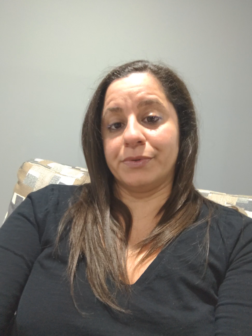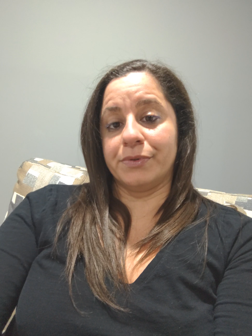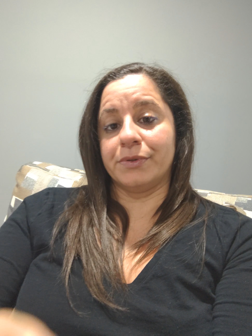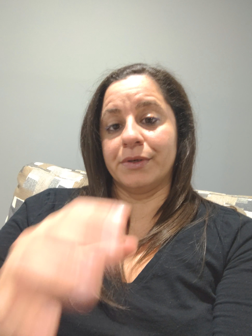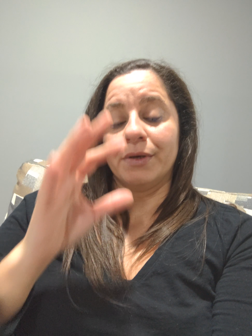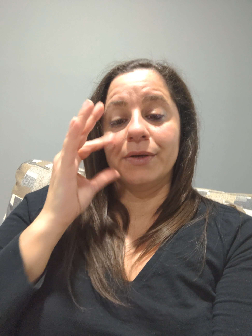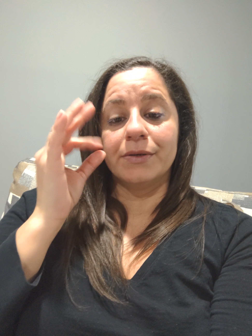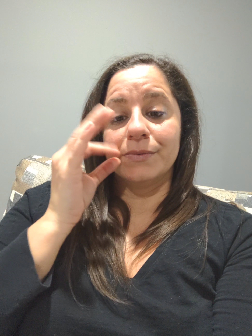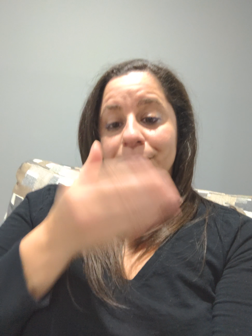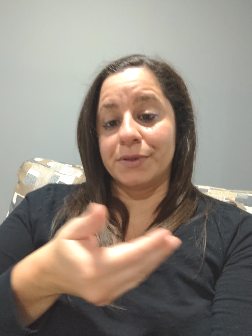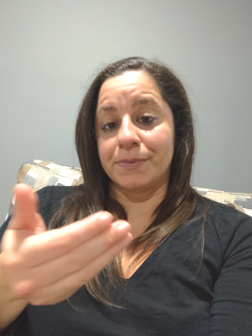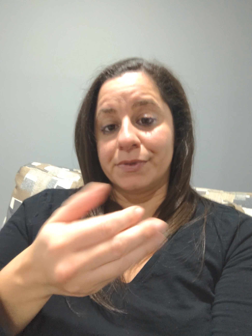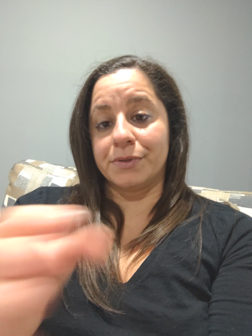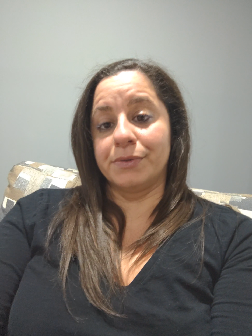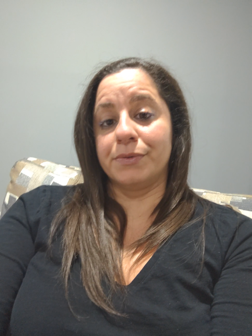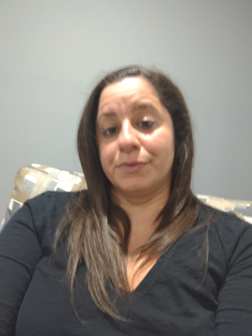kitty